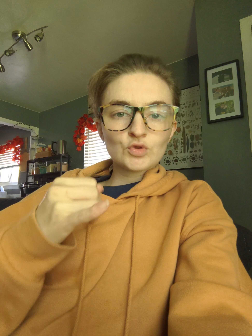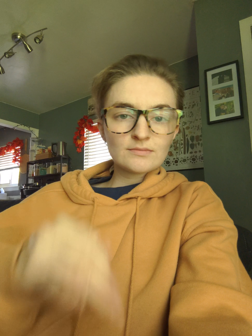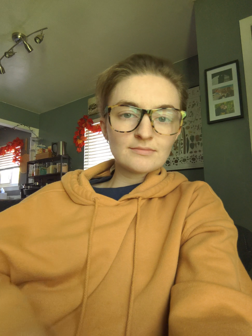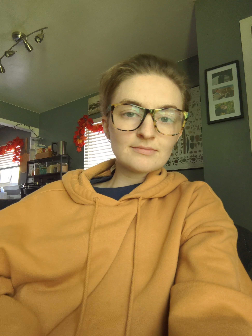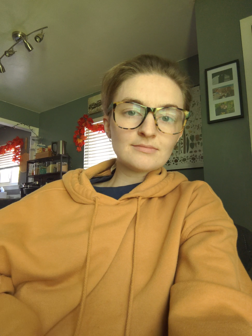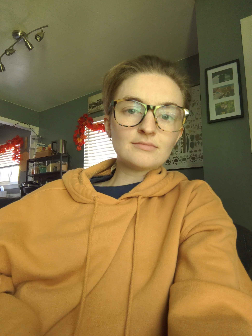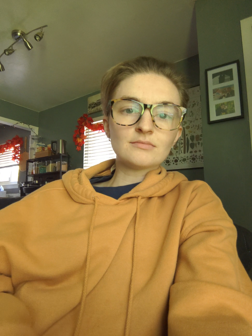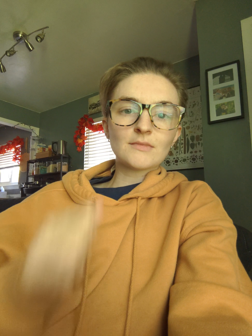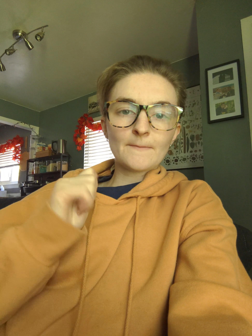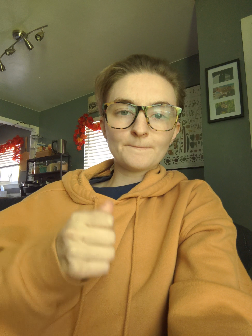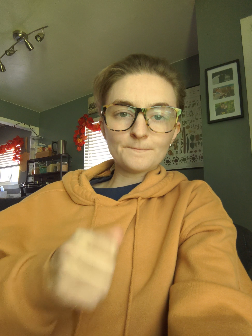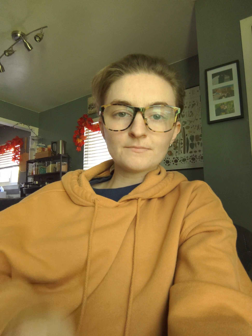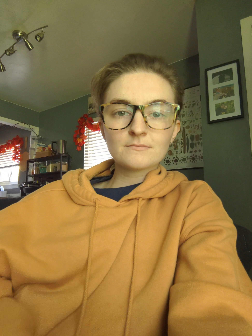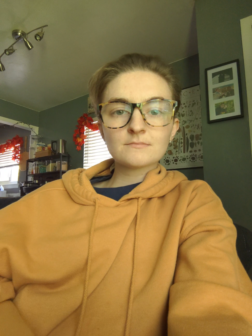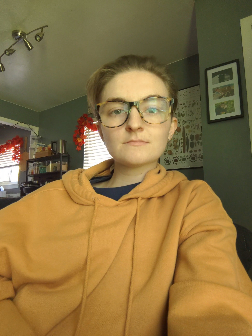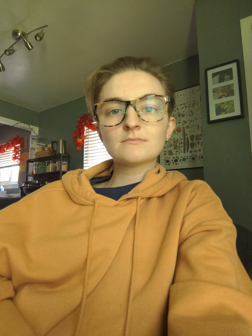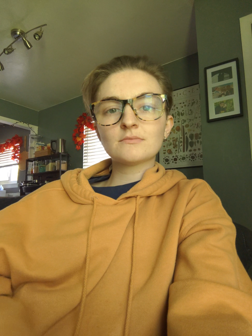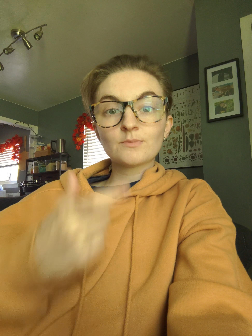hammer